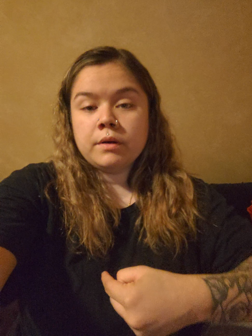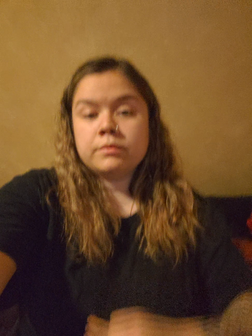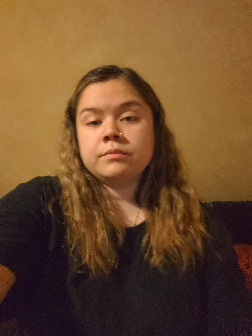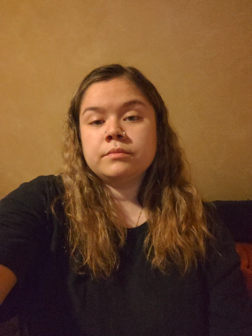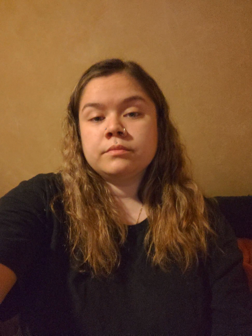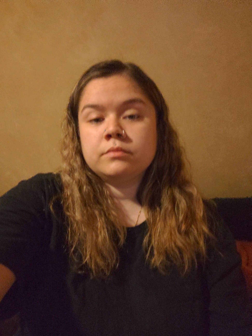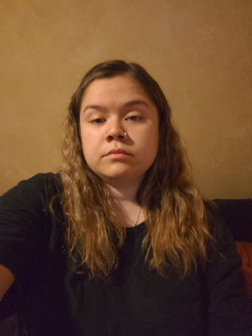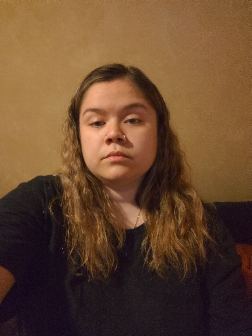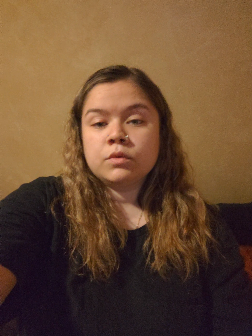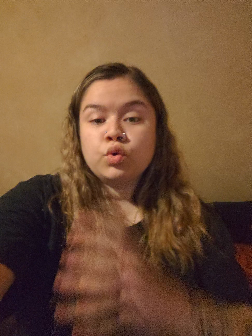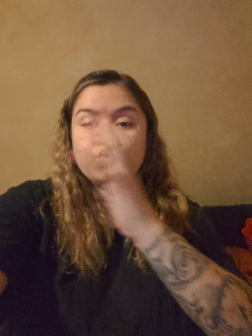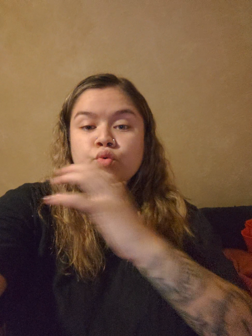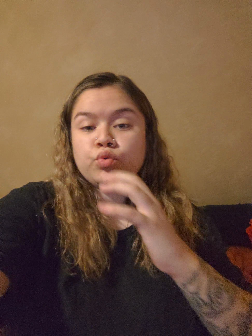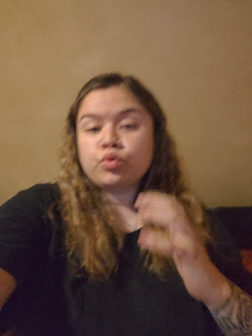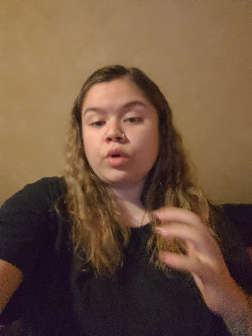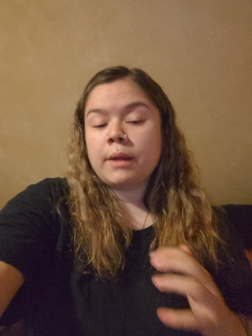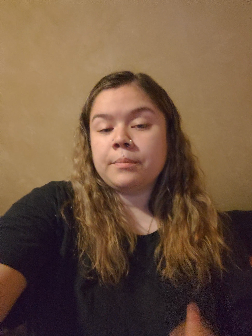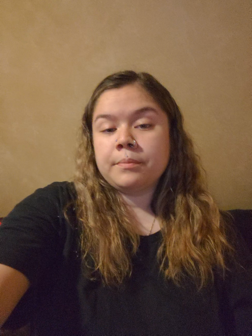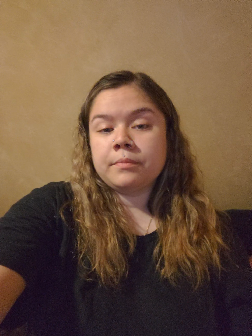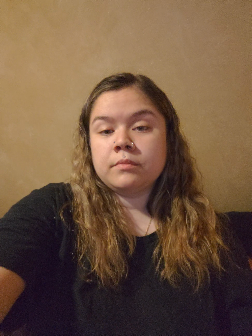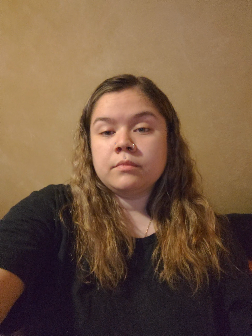grapes